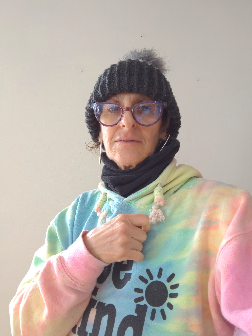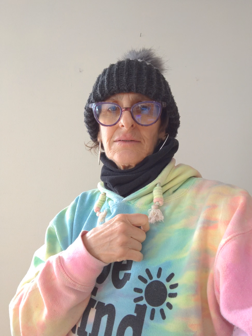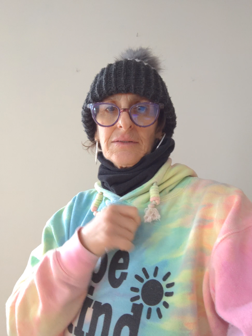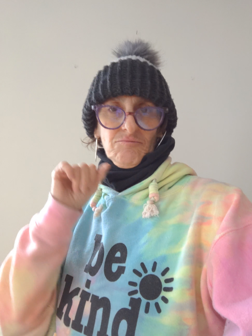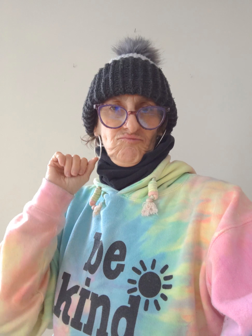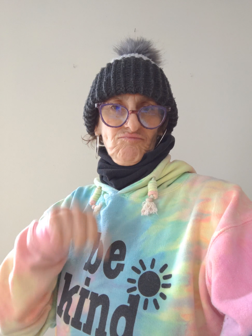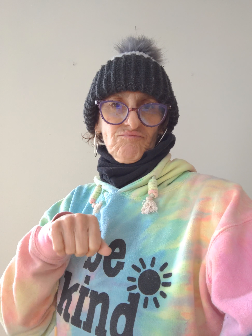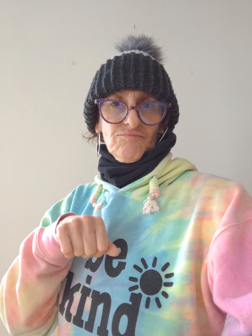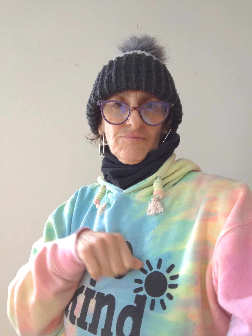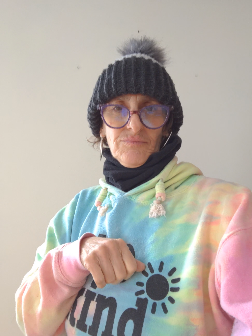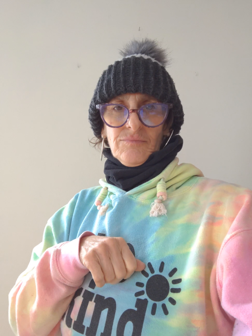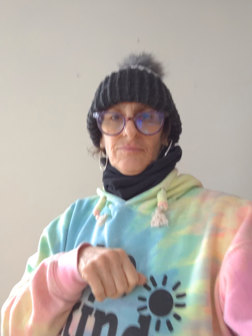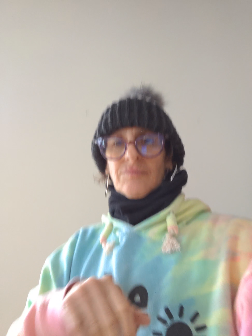can